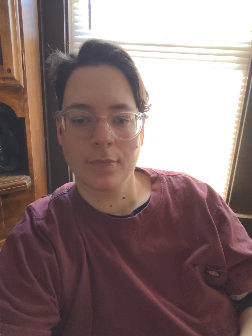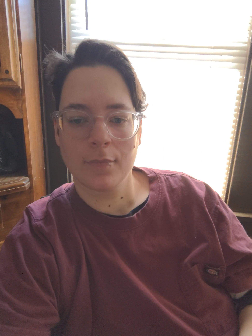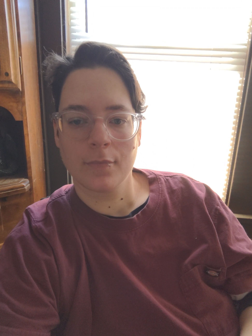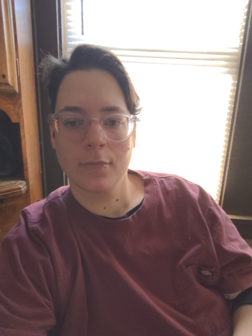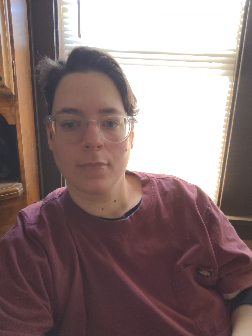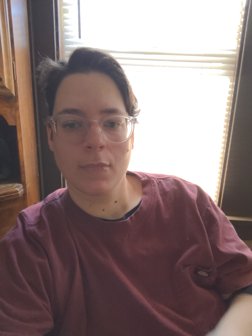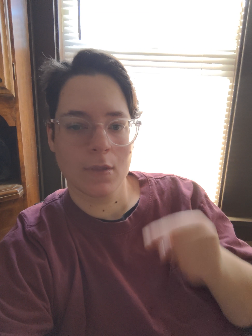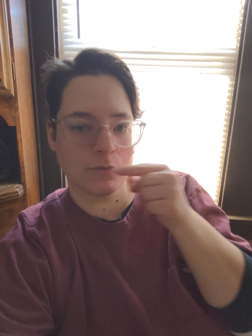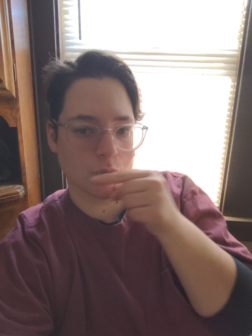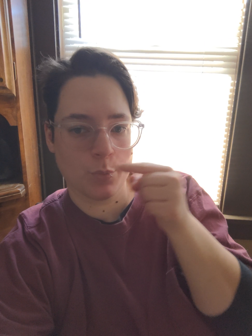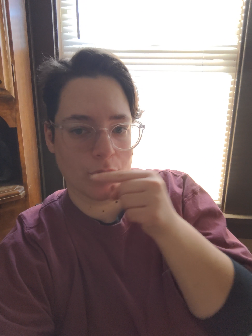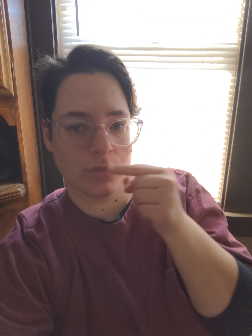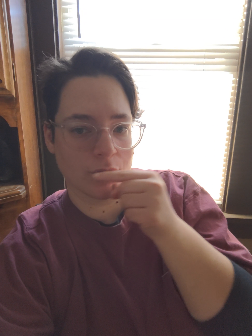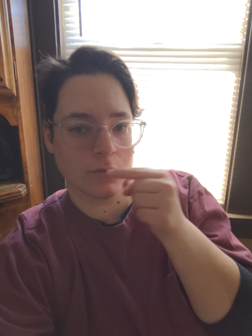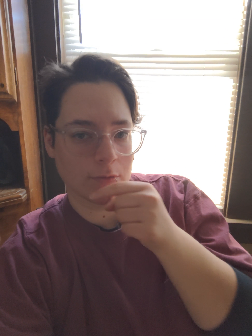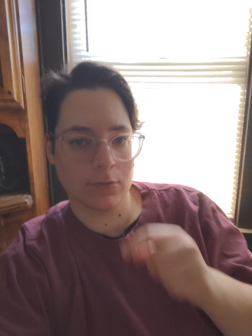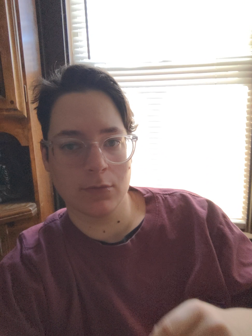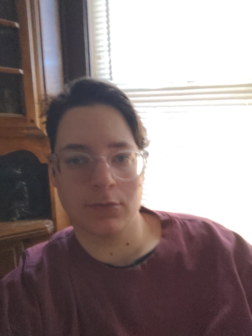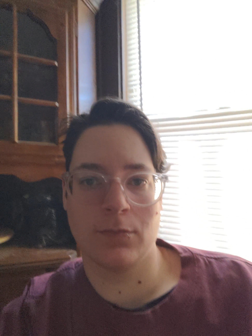toothbrush